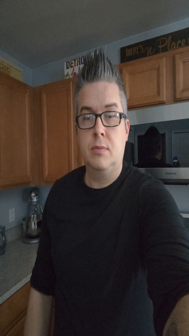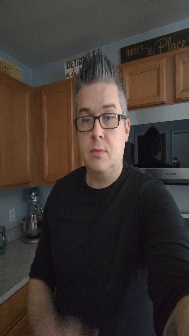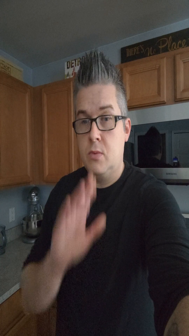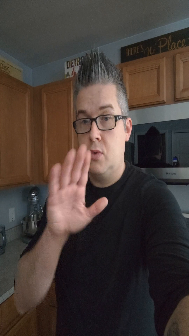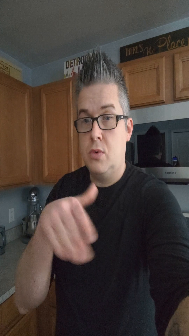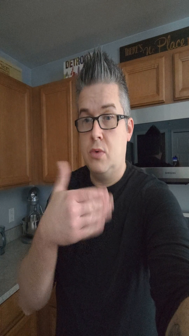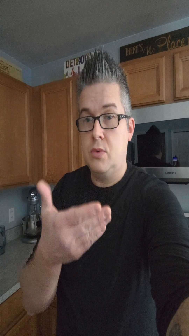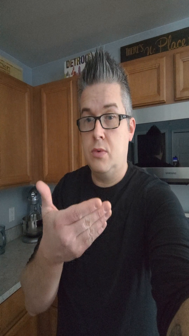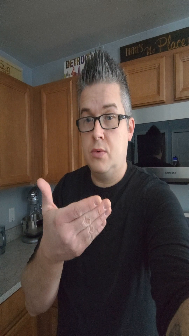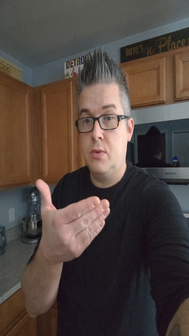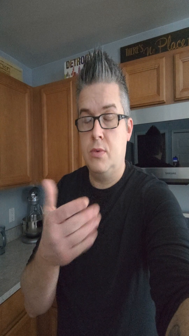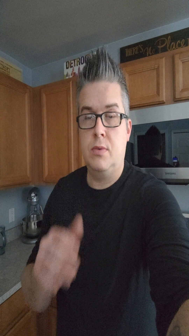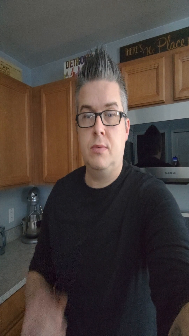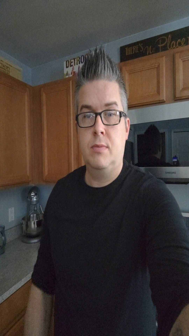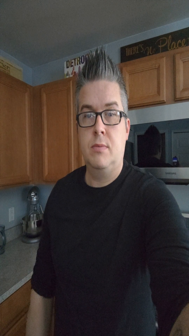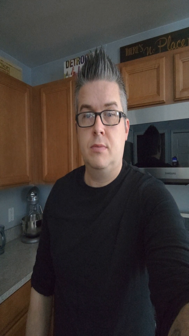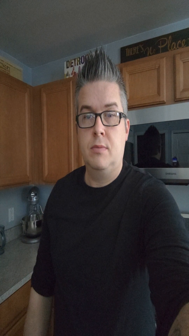all